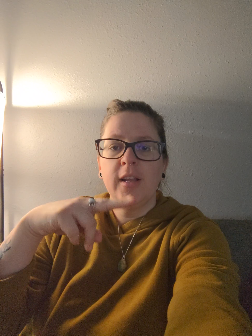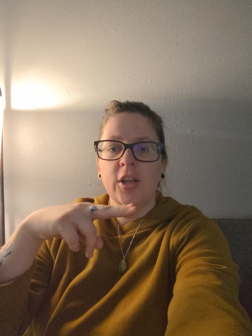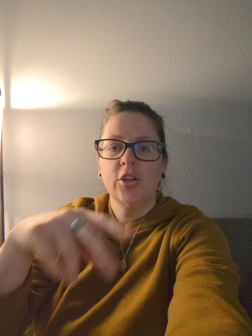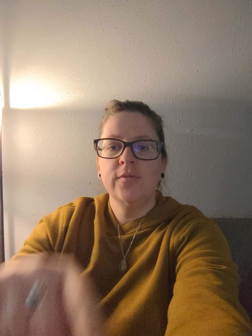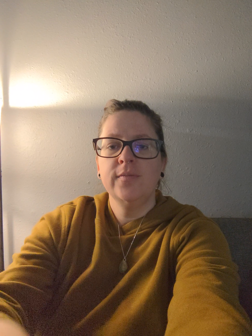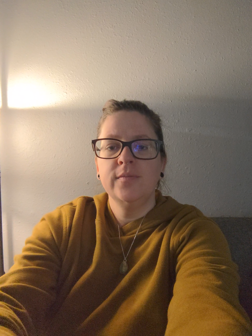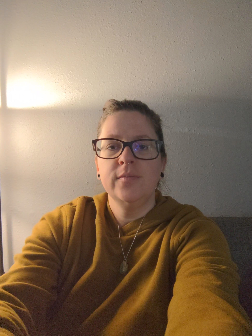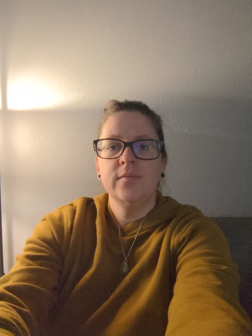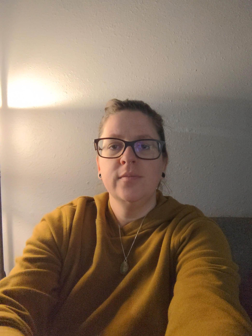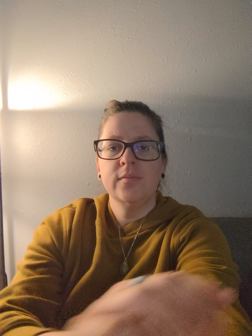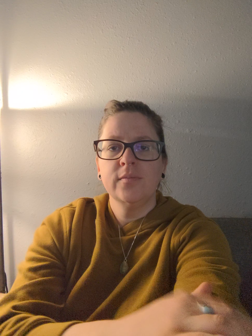chair